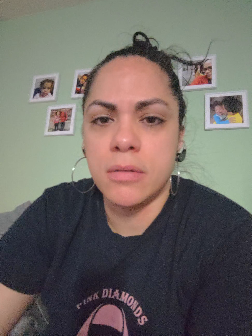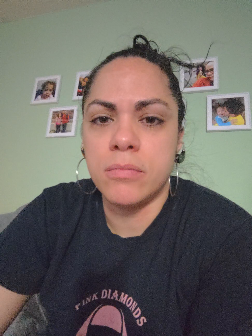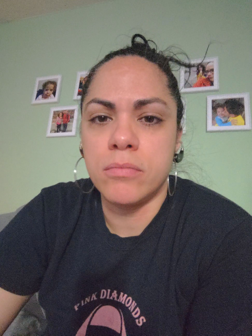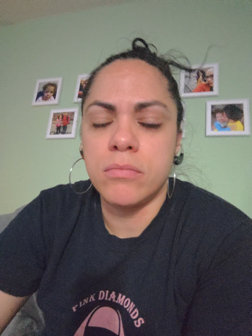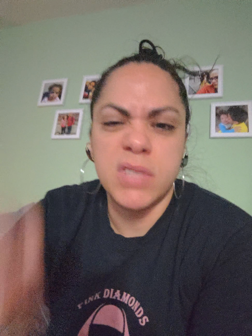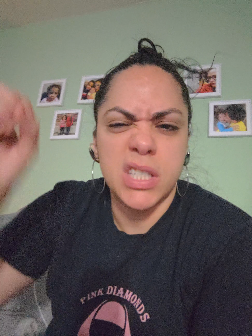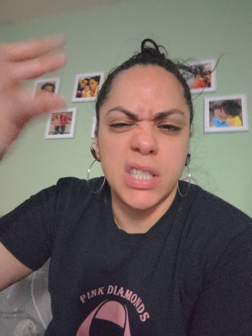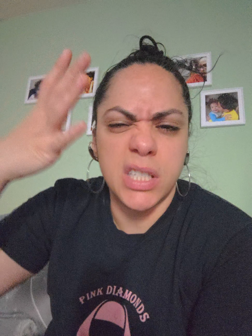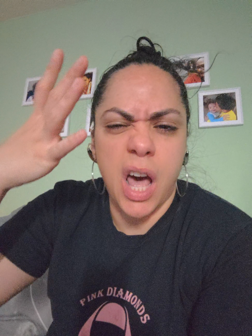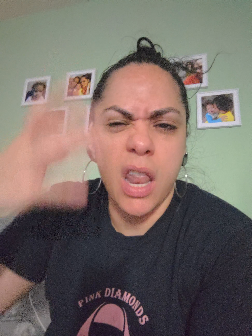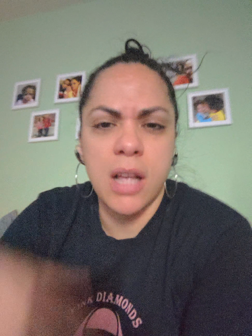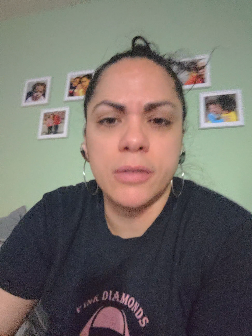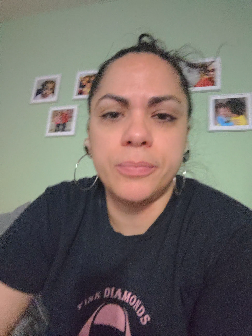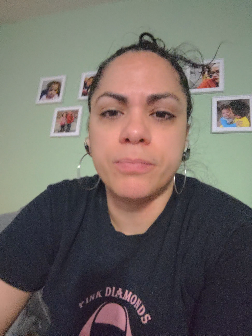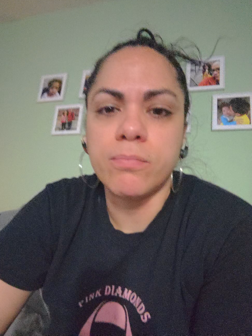sun